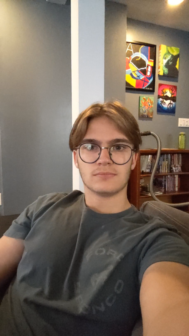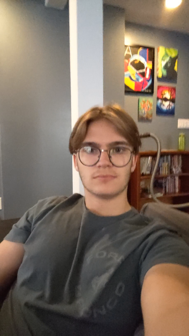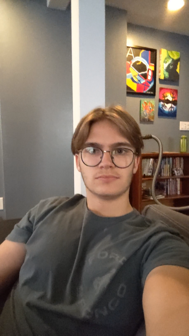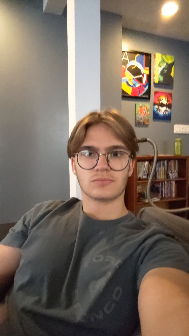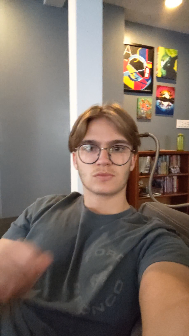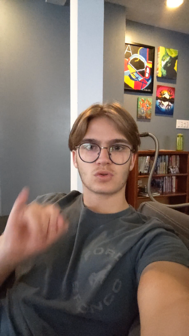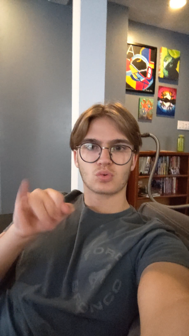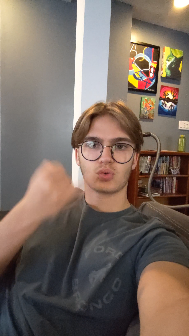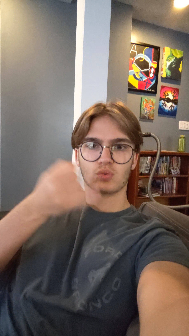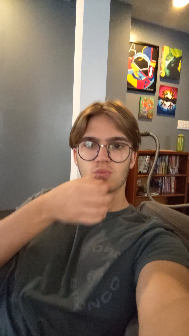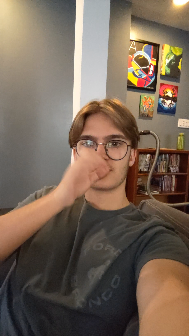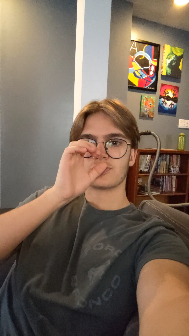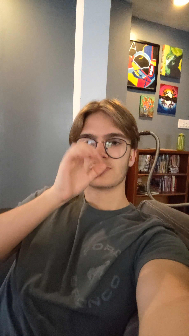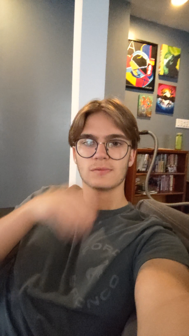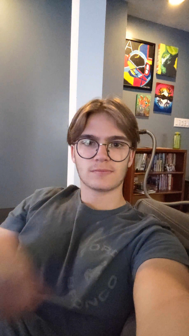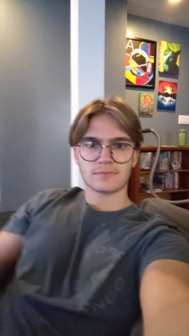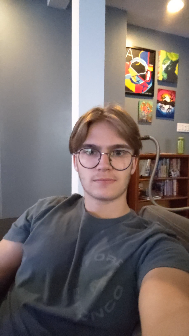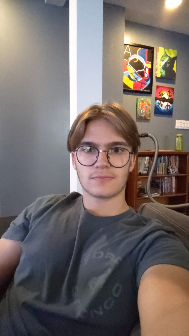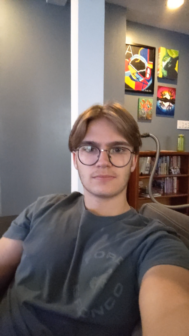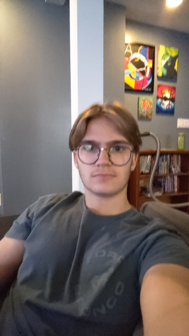juice